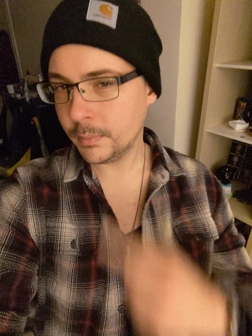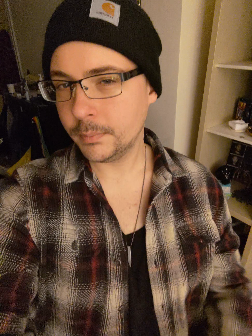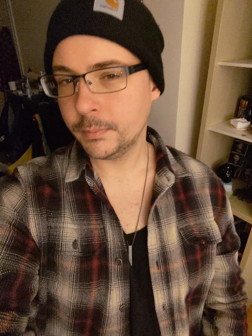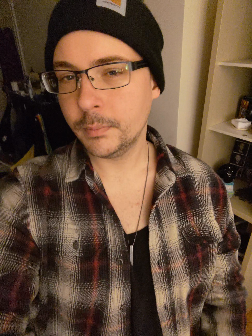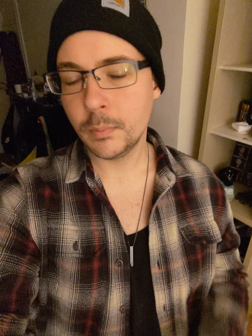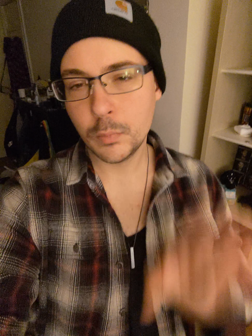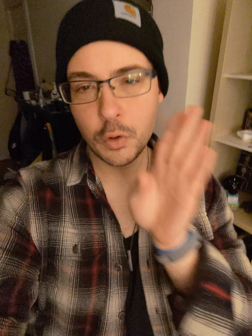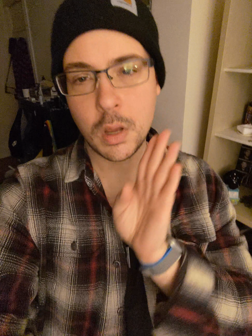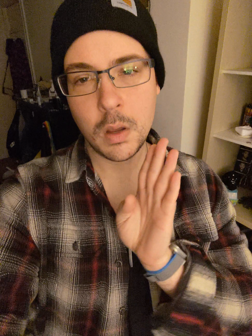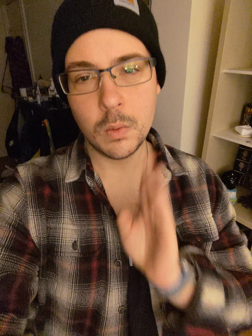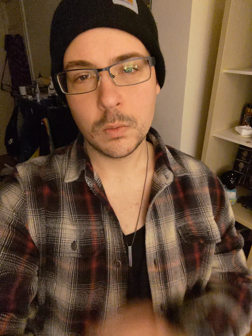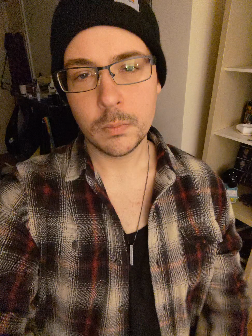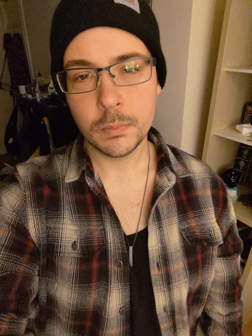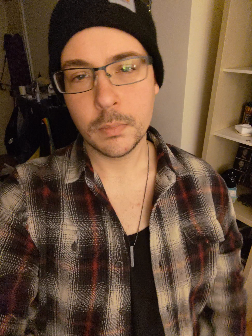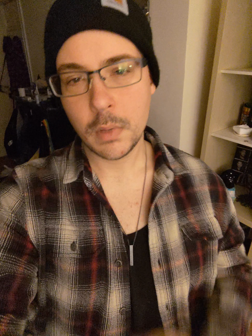brown